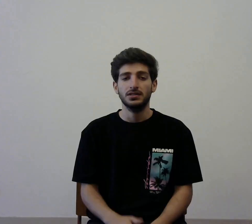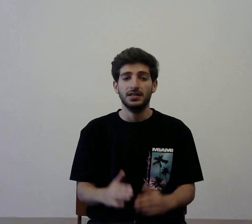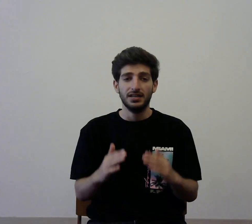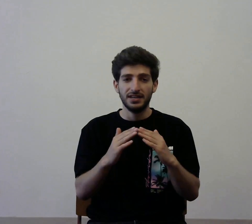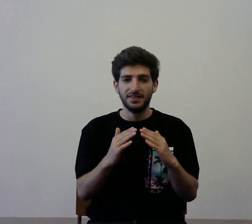ev